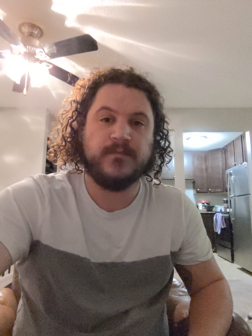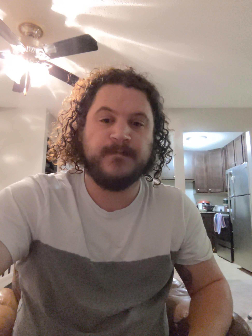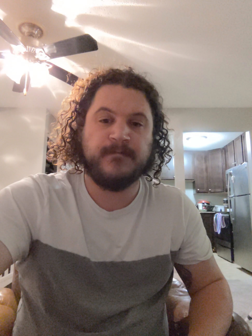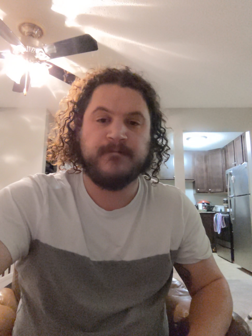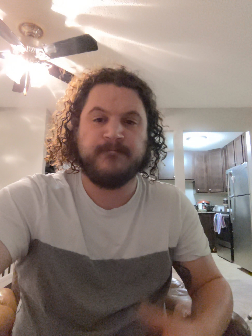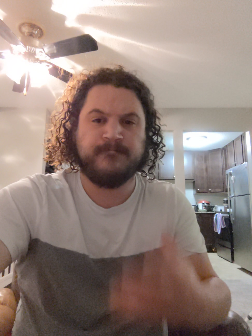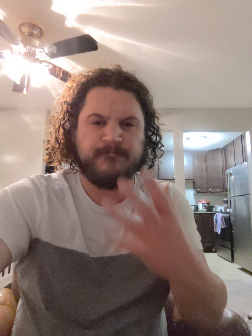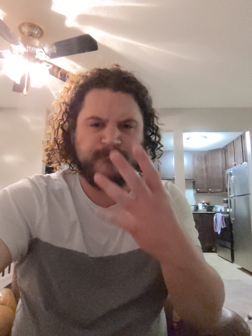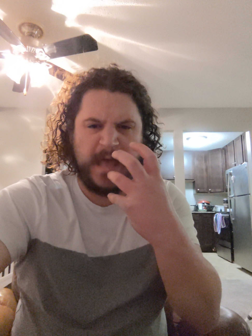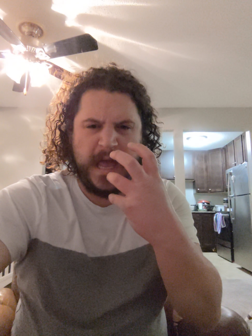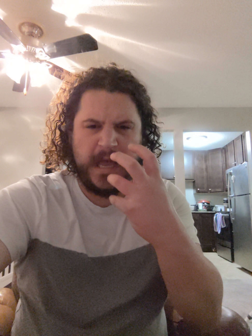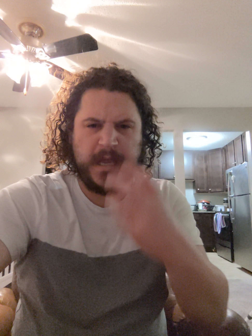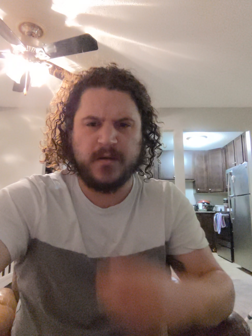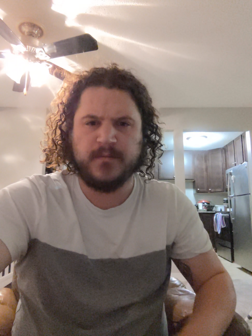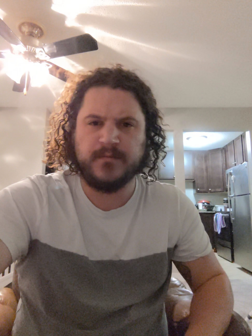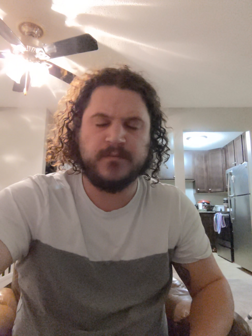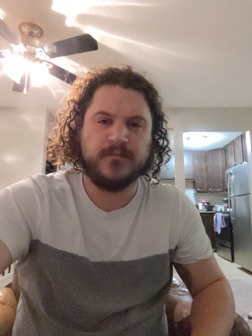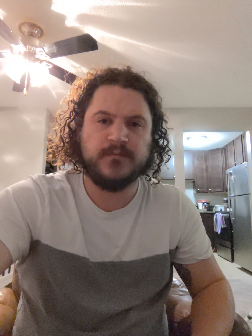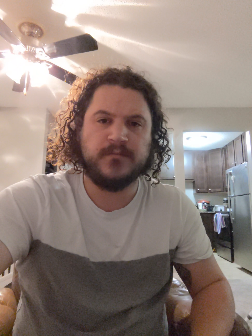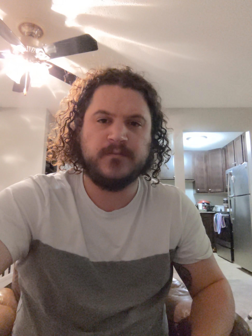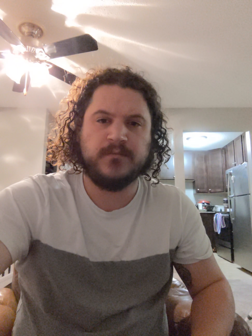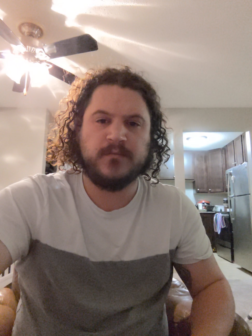mad